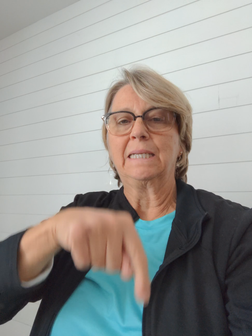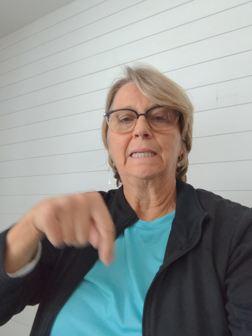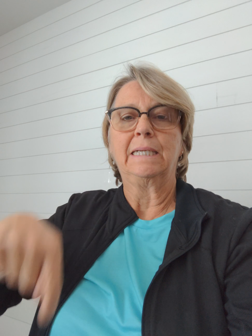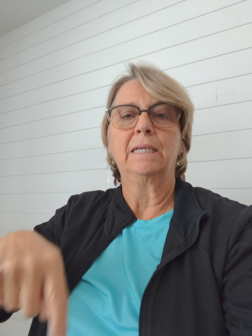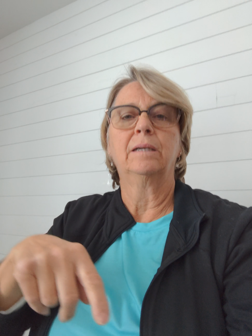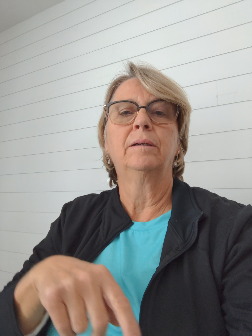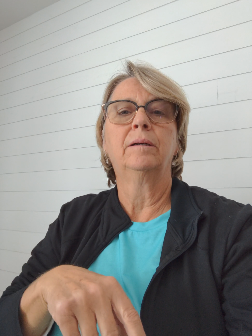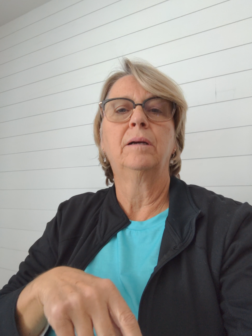feet